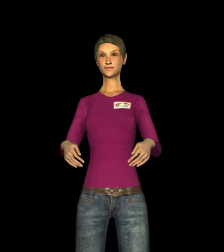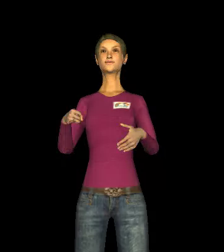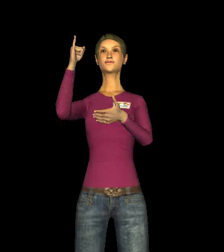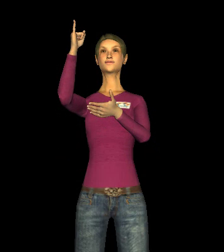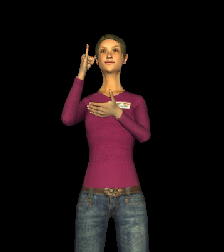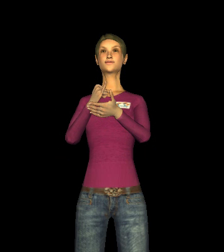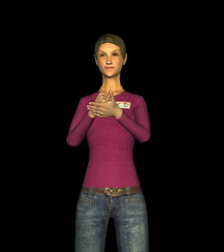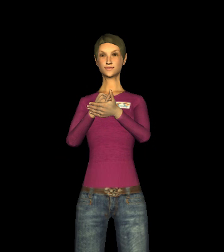حتى